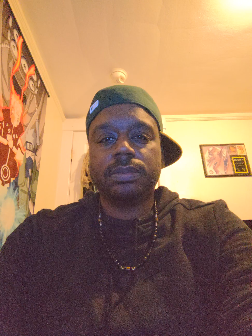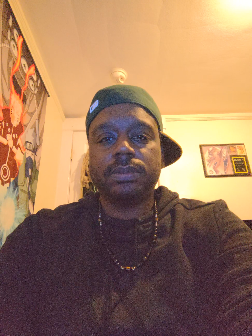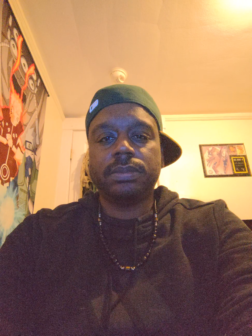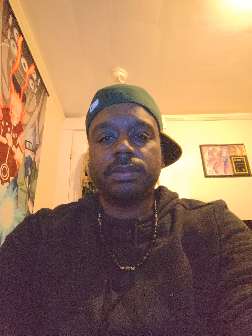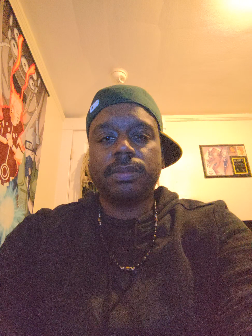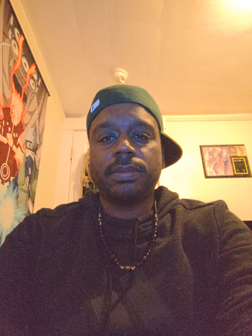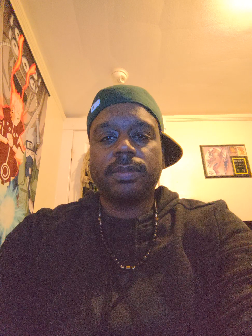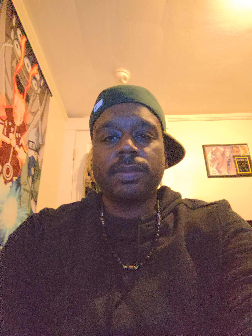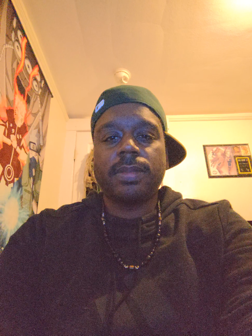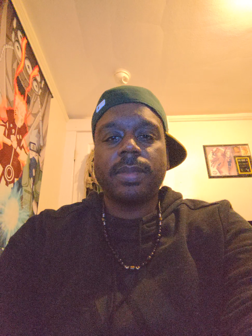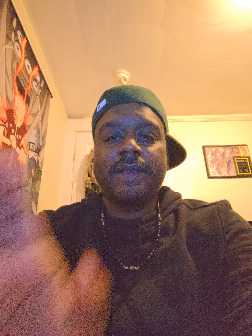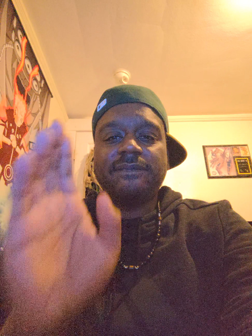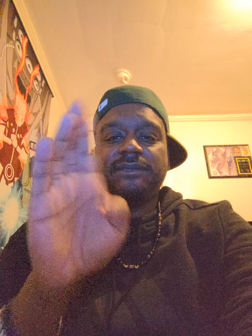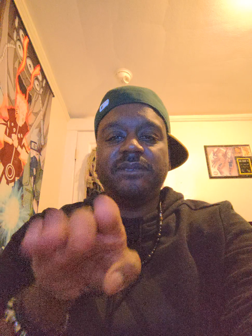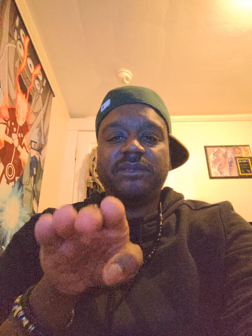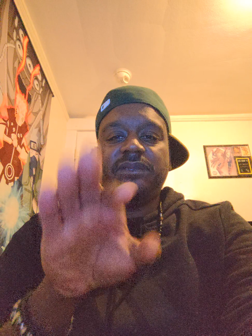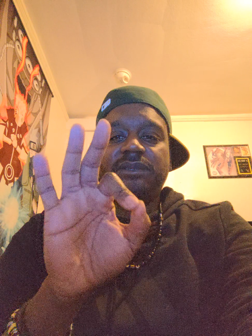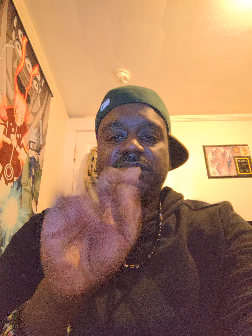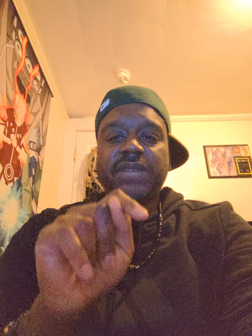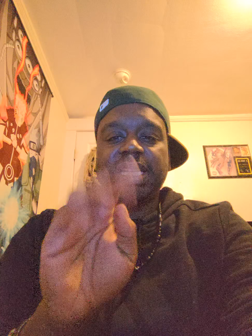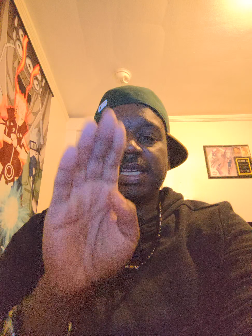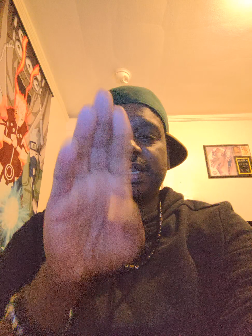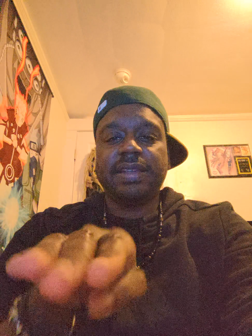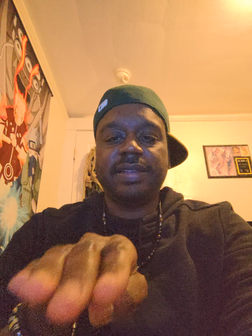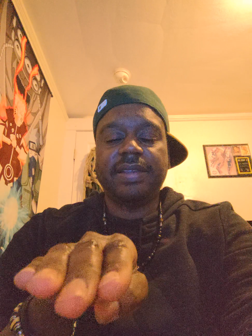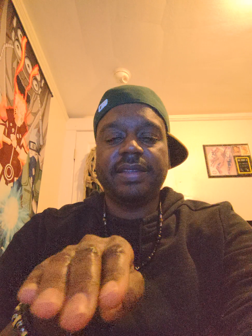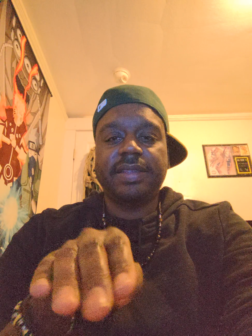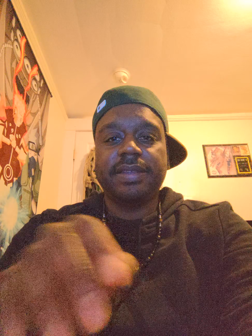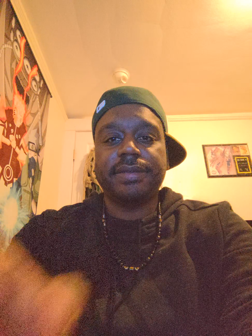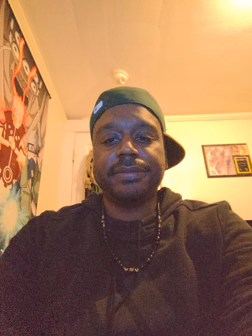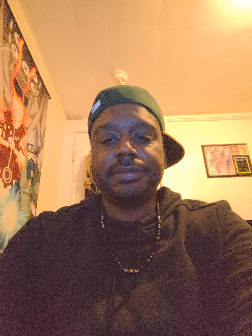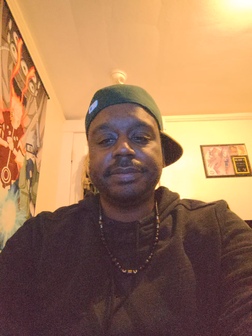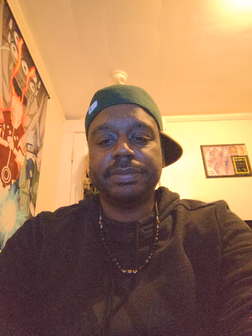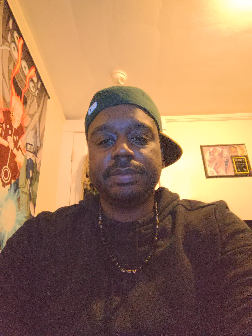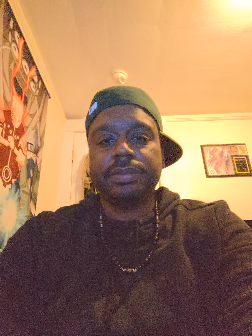feet